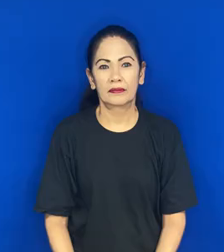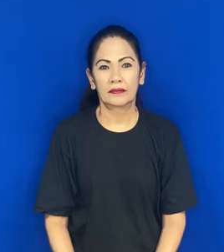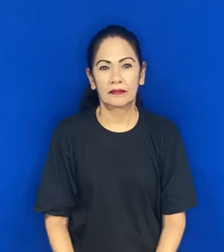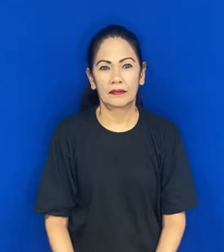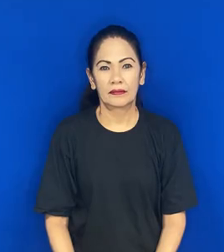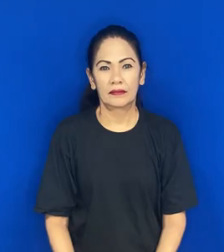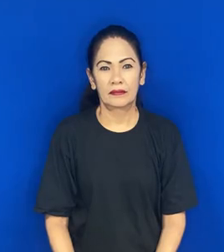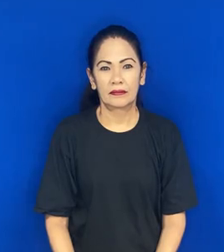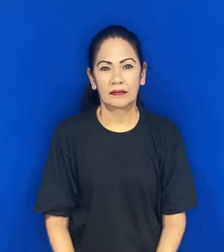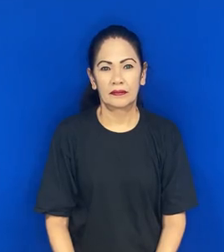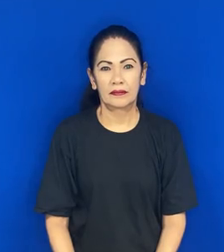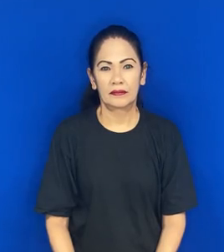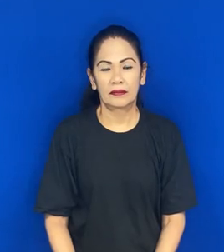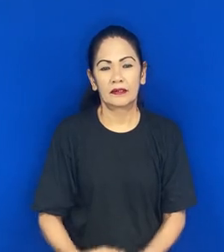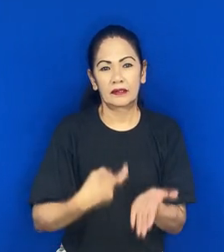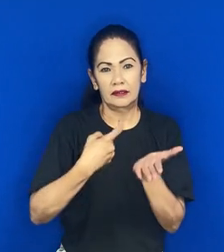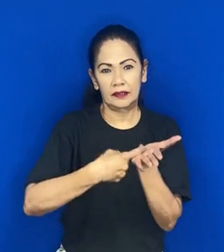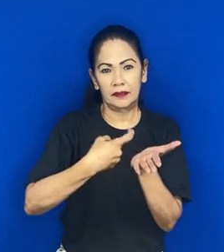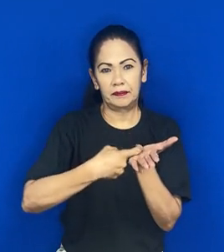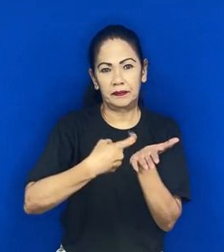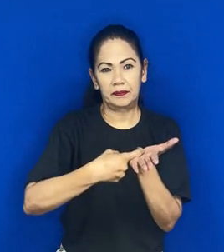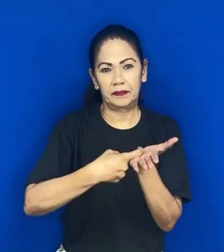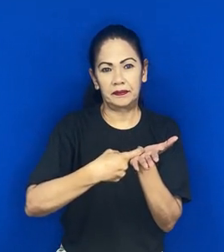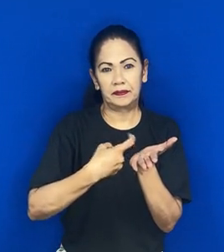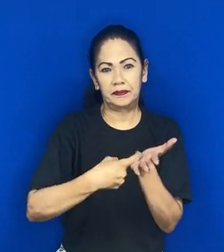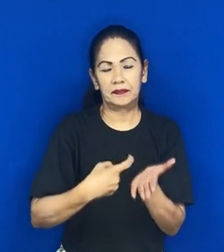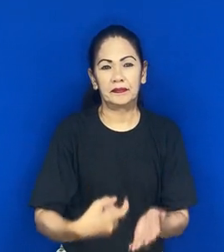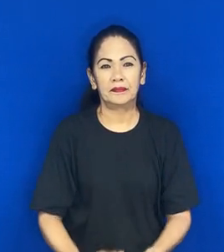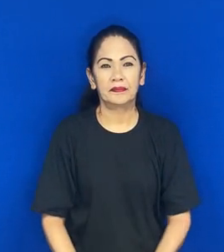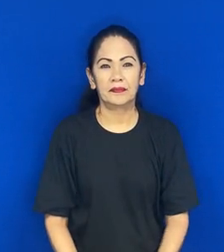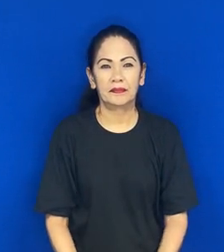shrimp